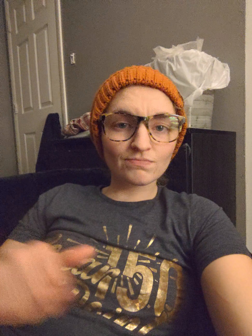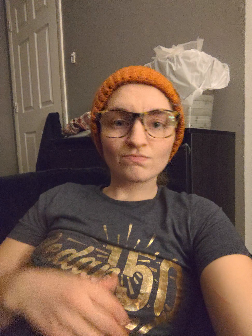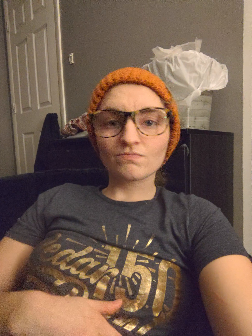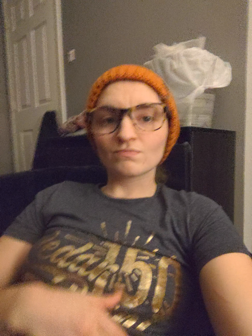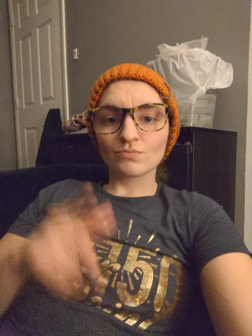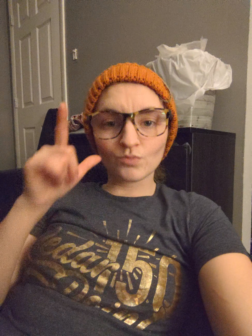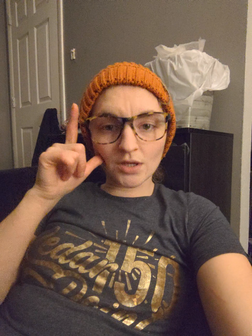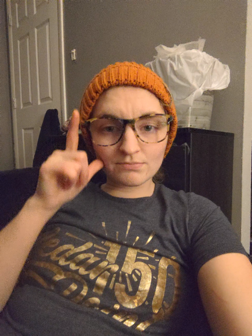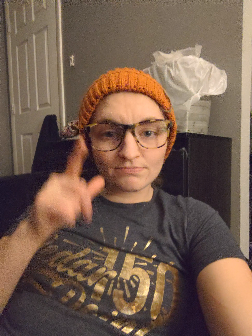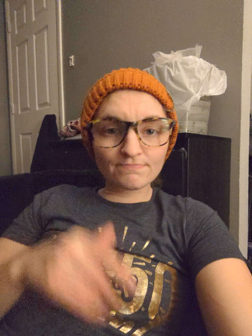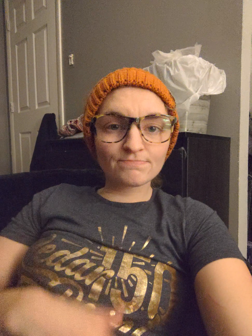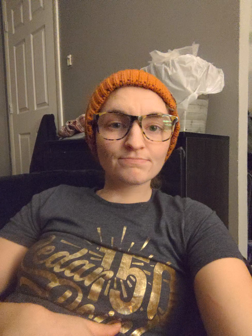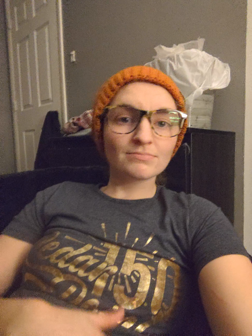listen